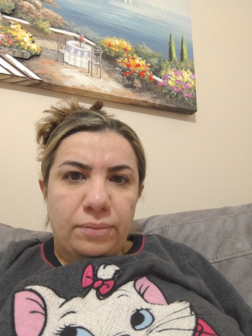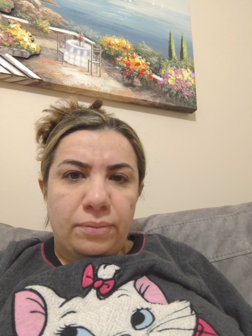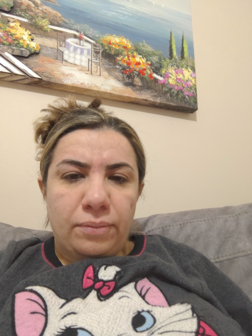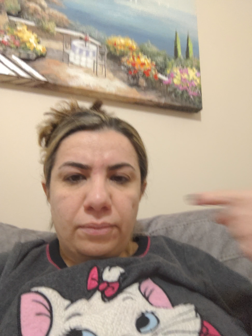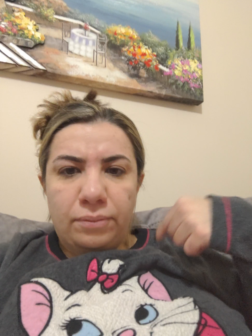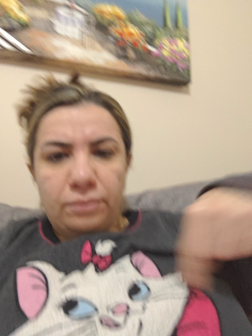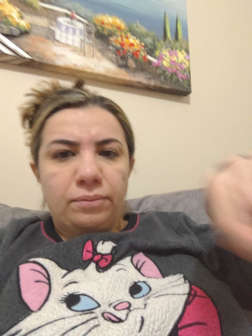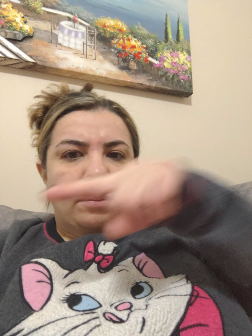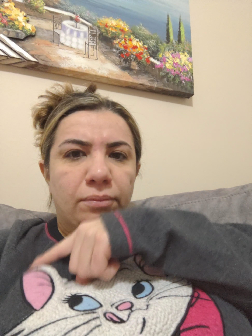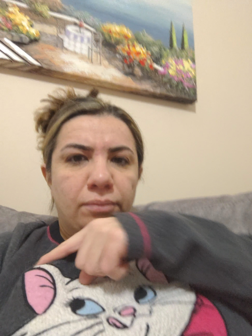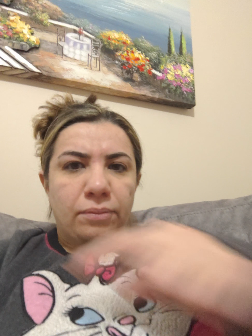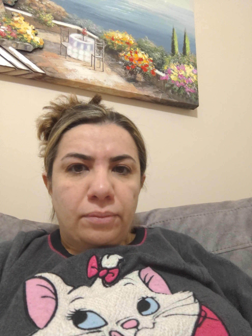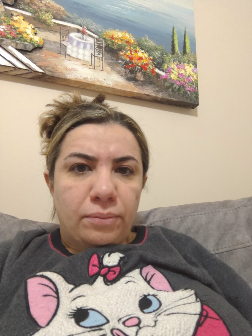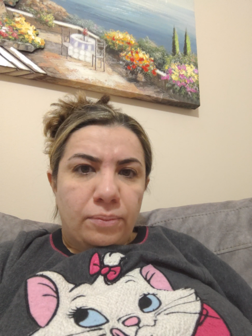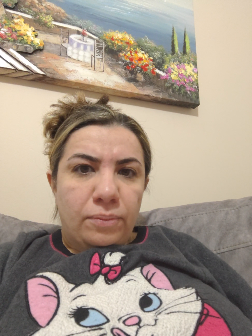we